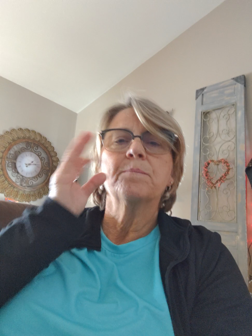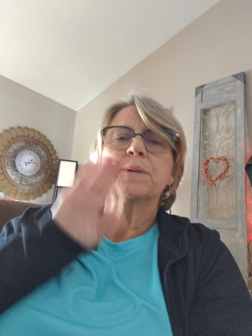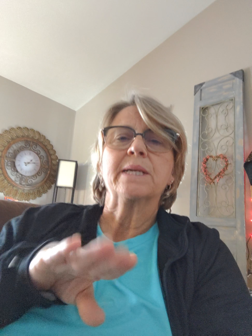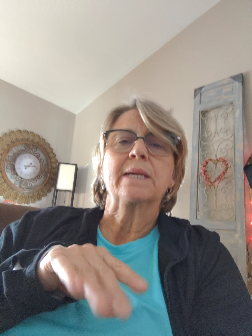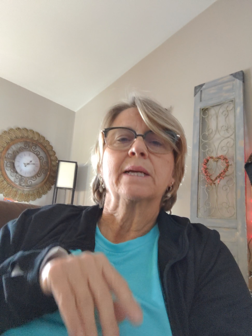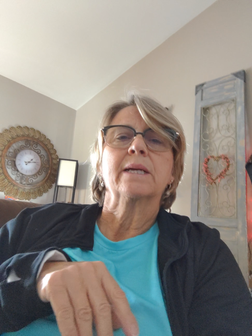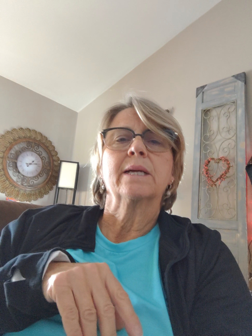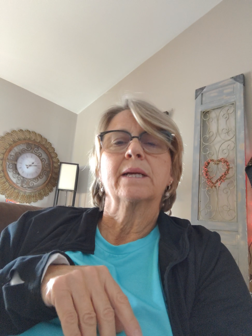bee